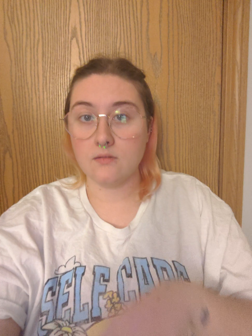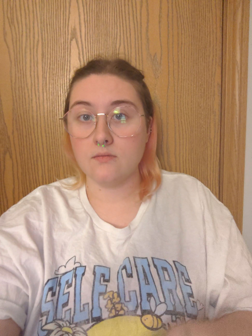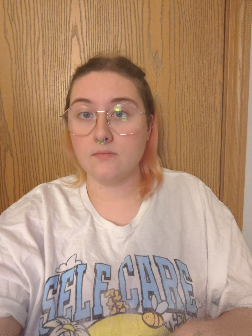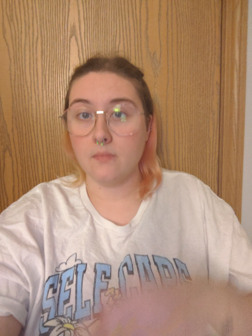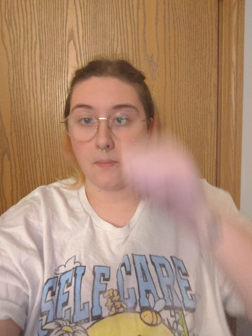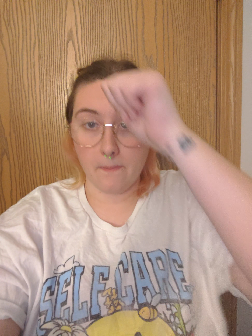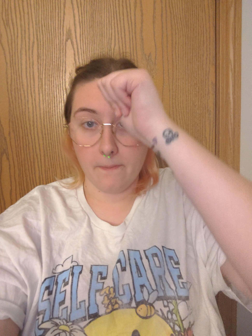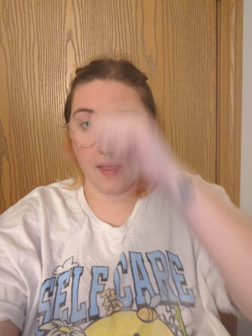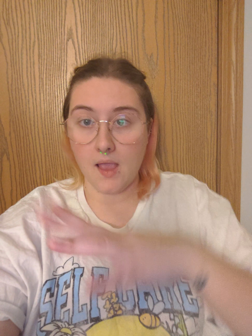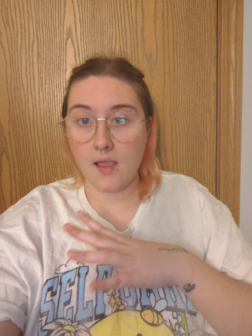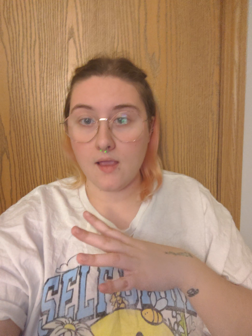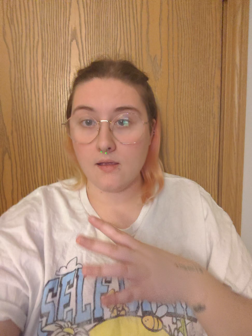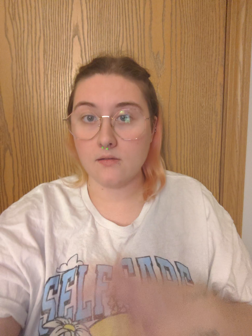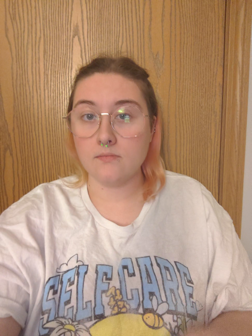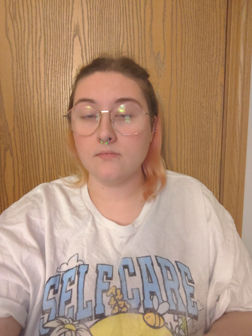man